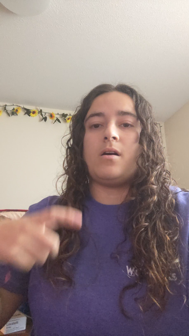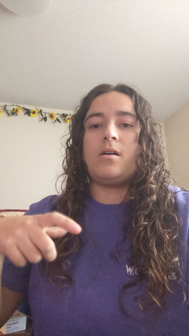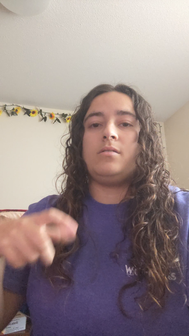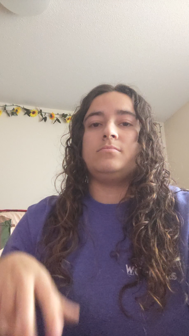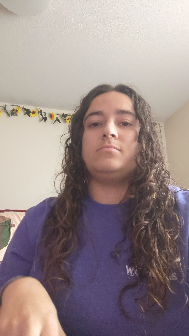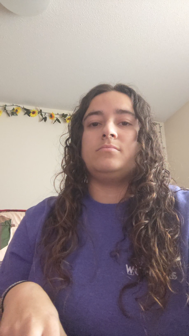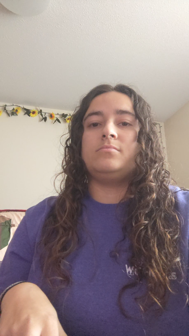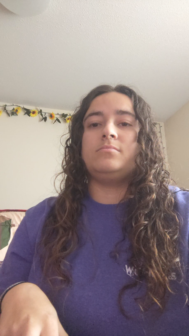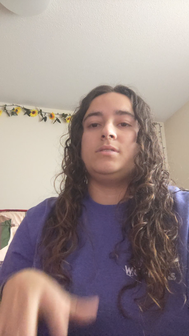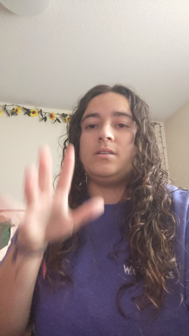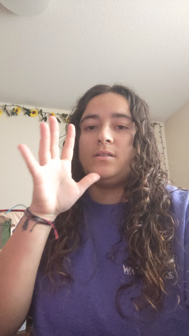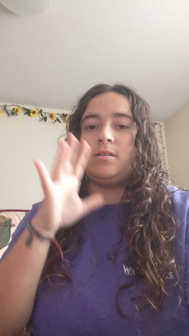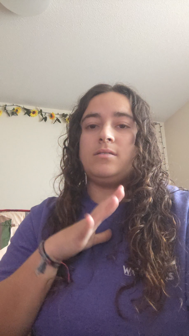lady